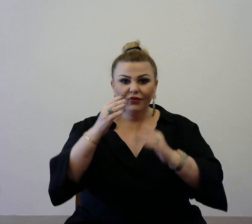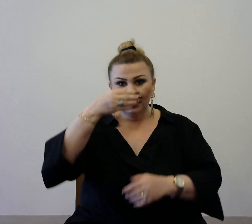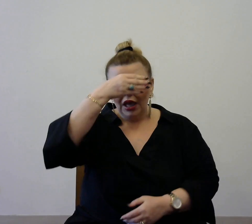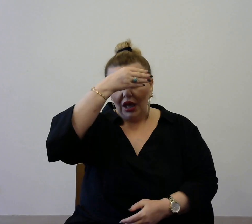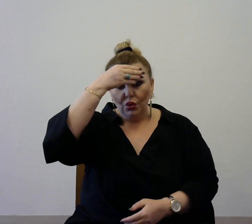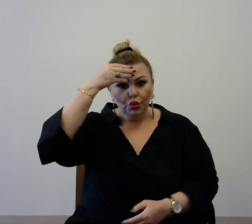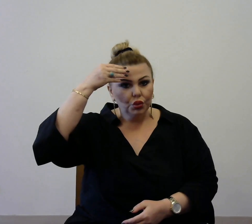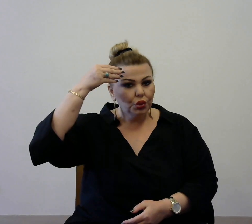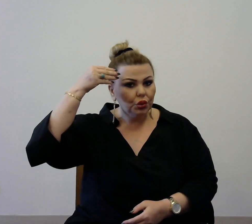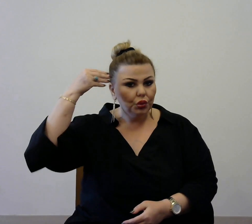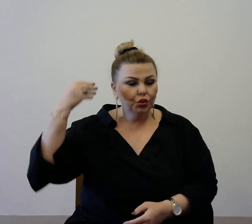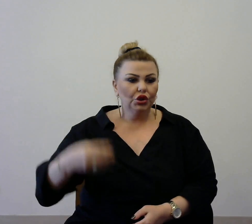universitet